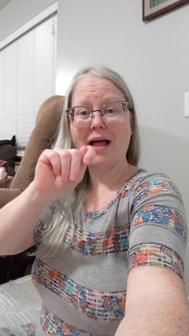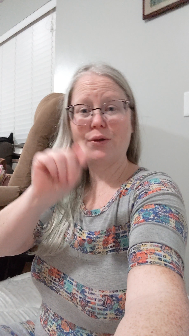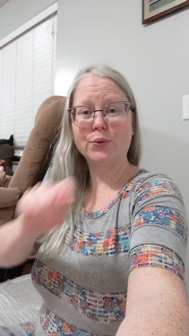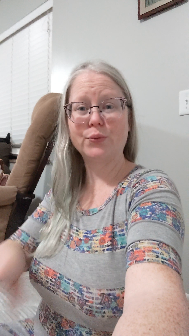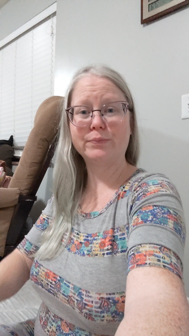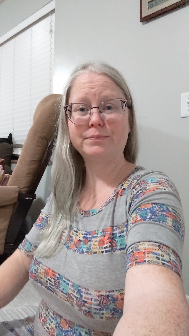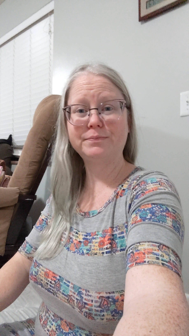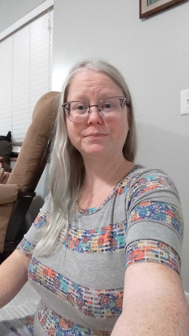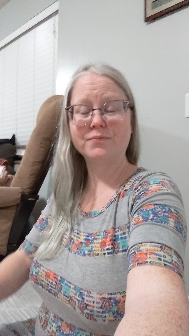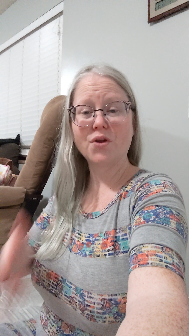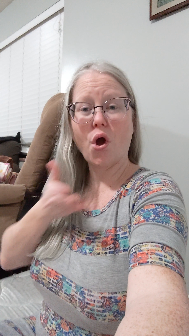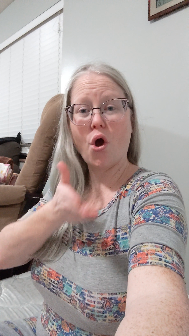oven